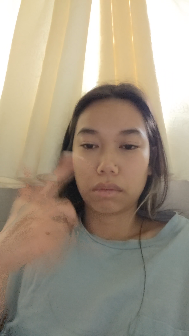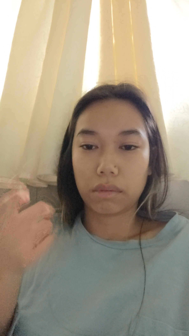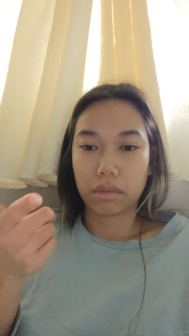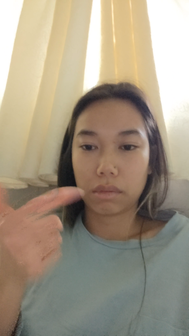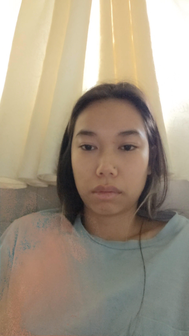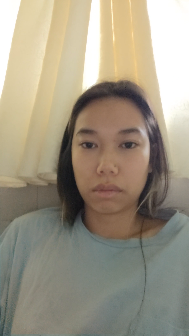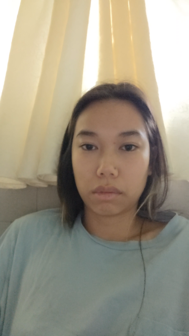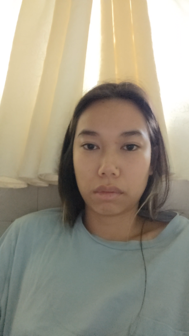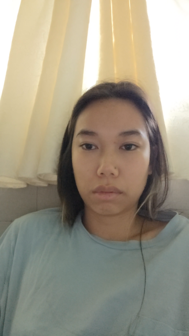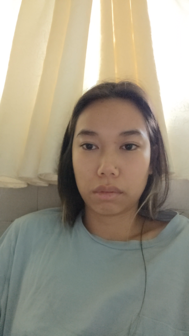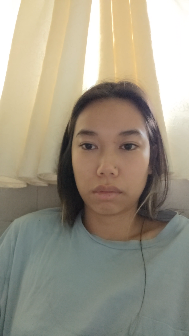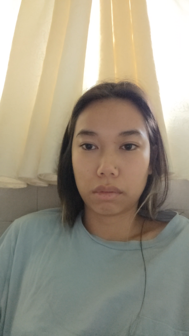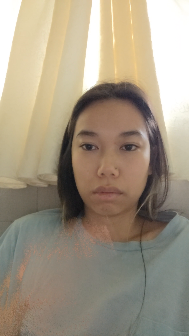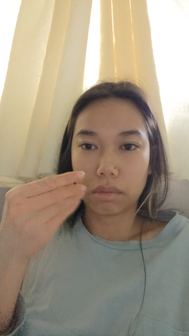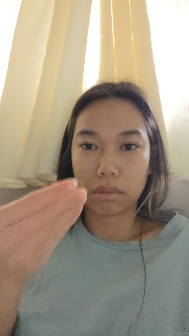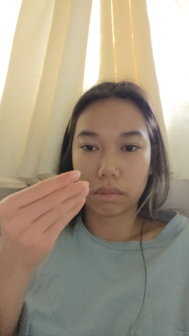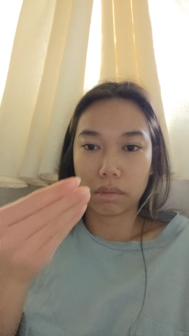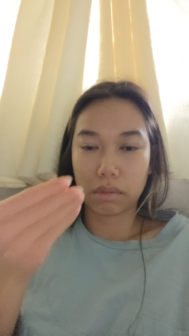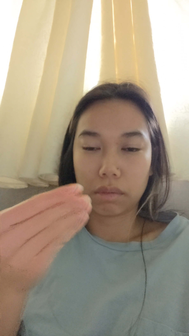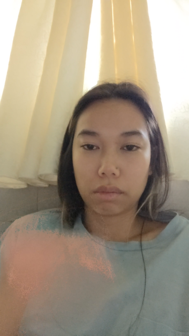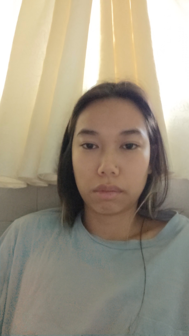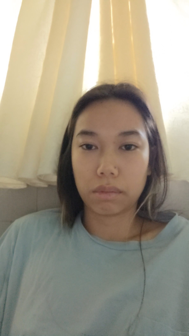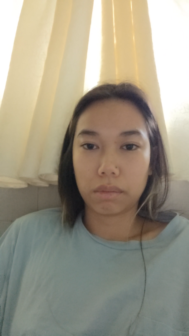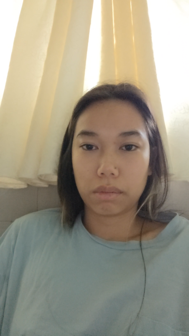feed